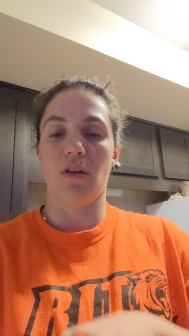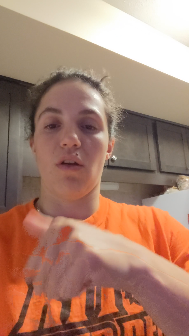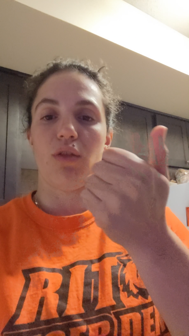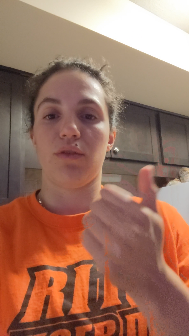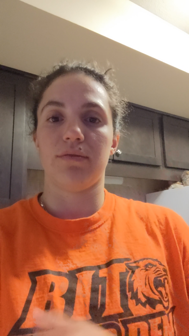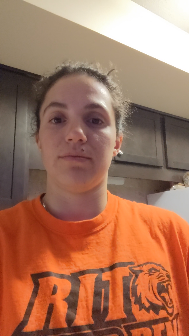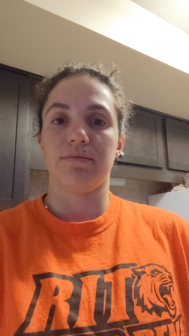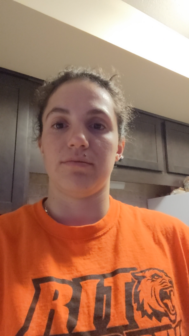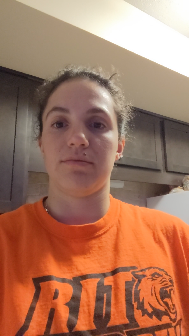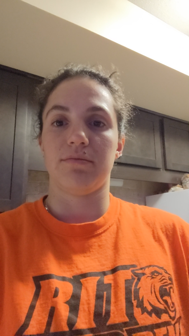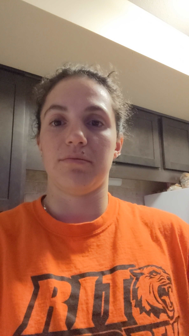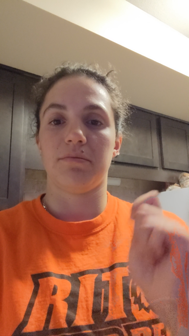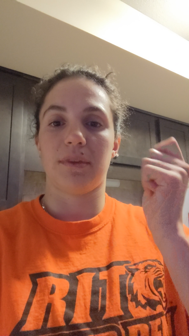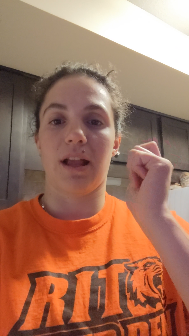bat